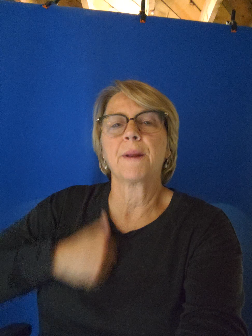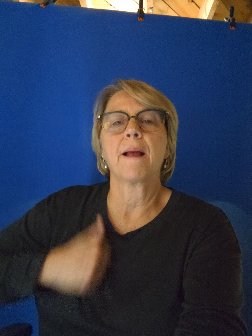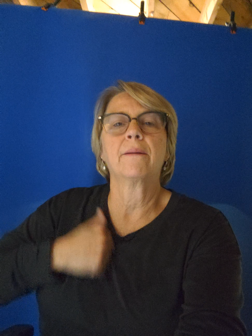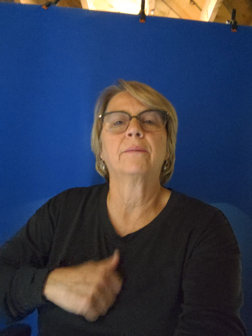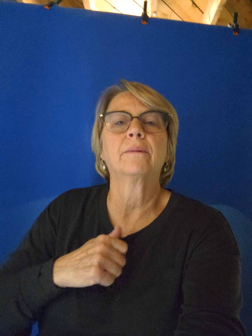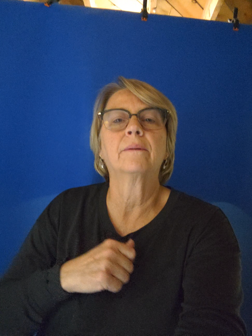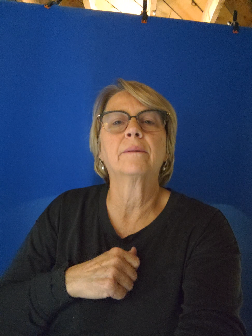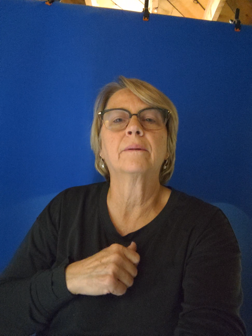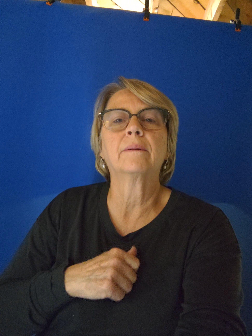bath